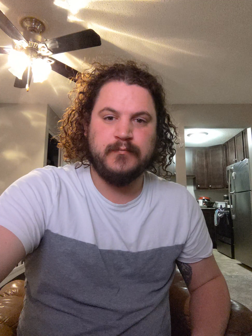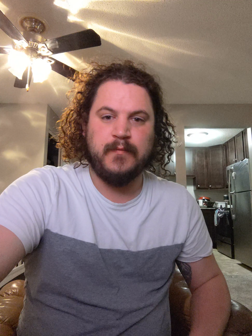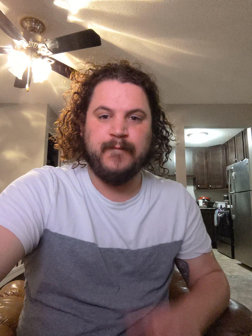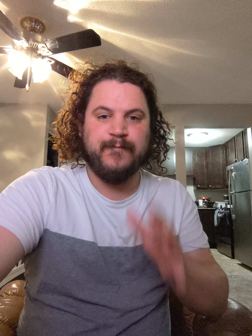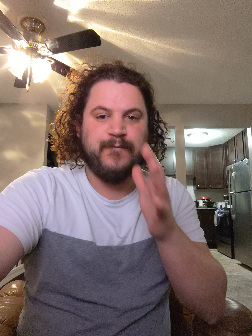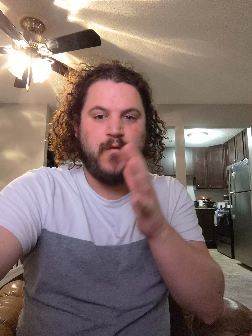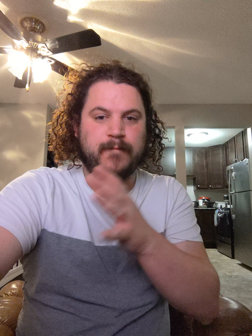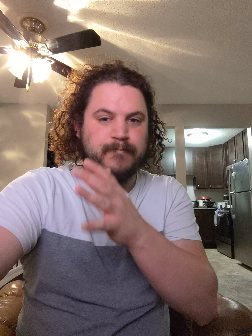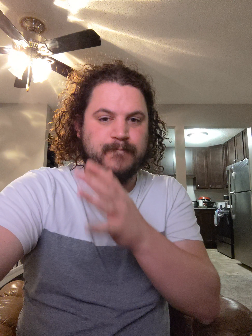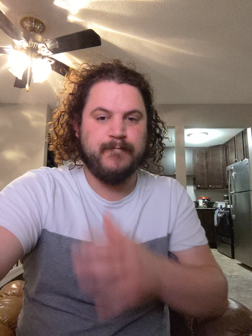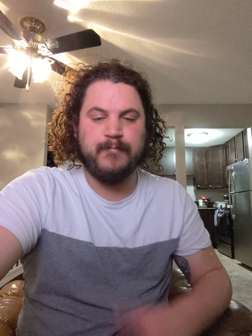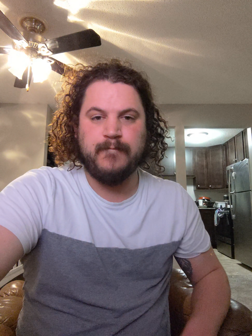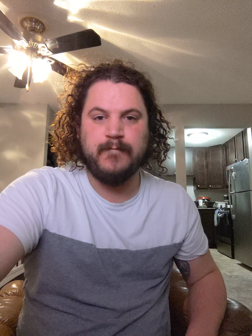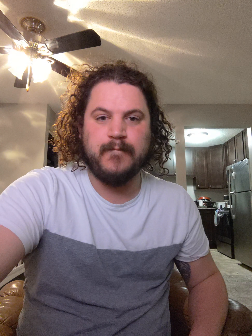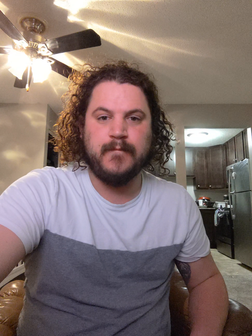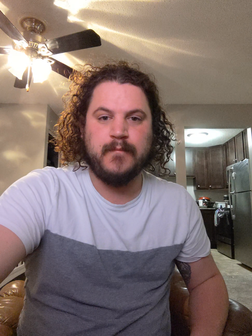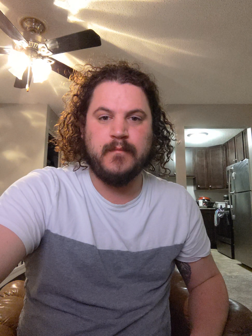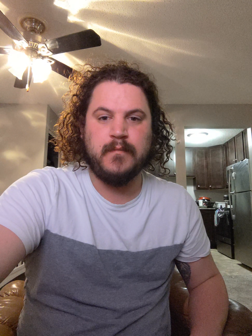farm